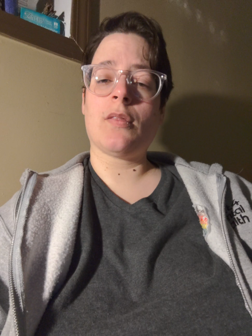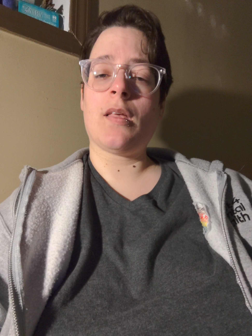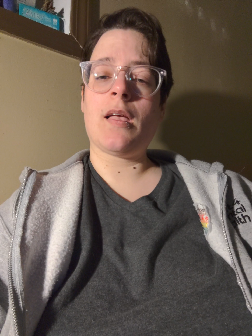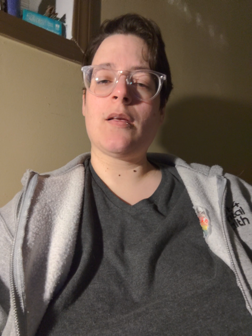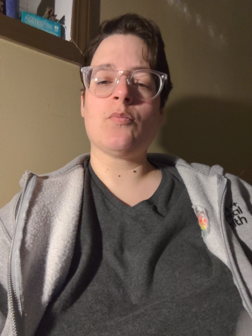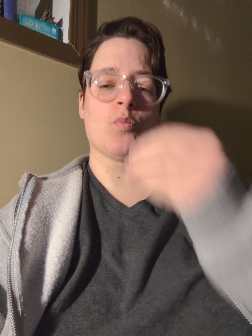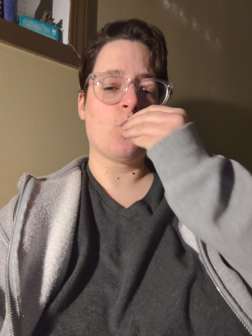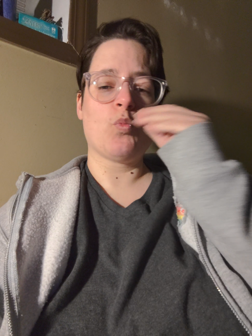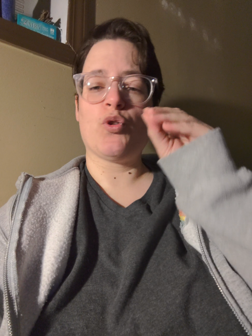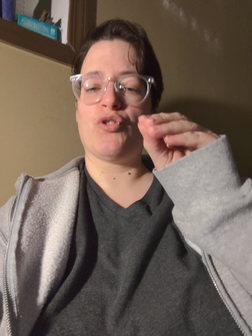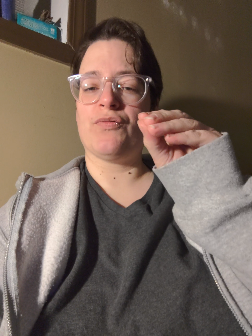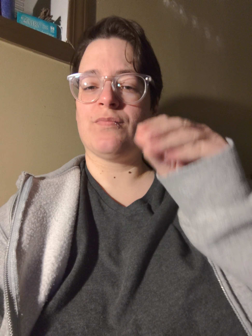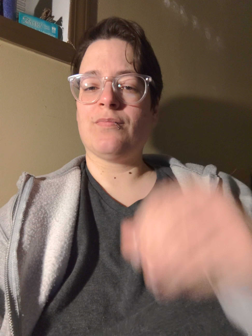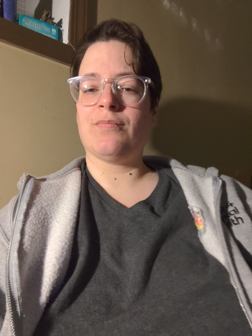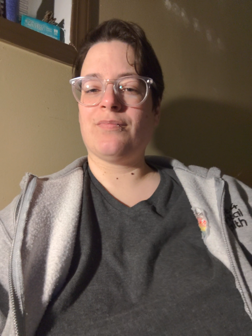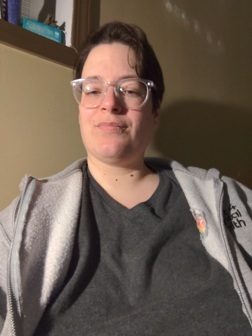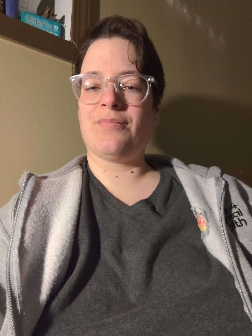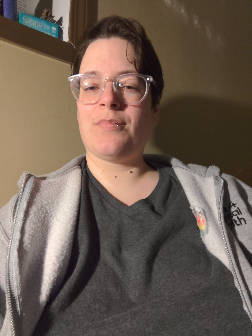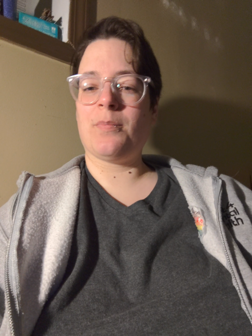kiss